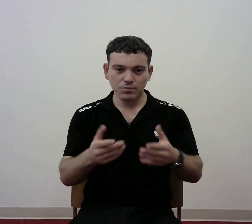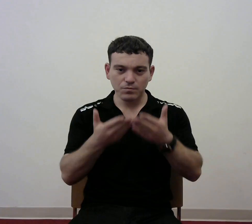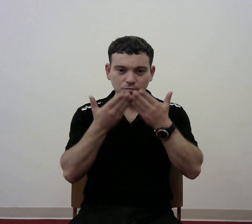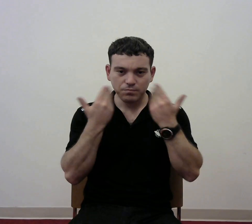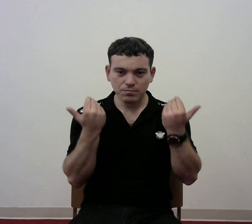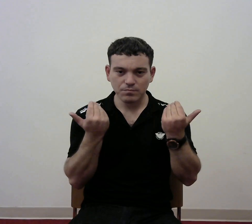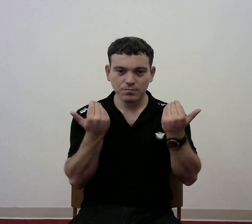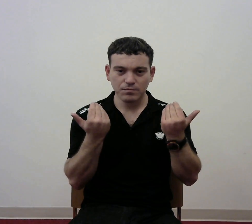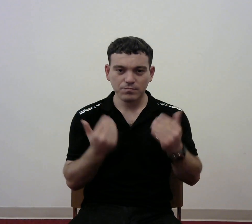yox